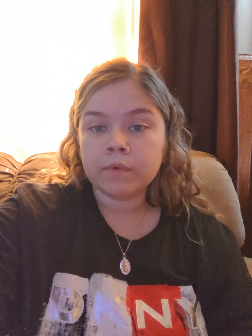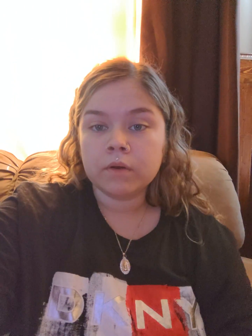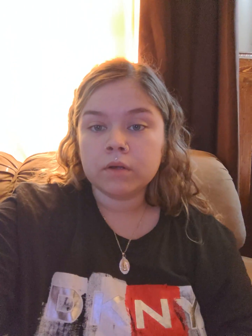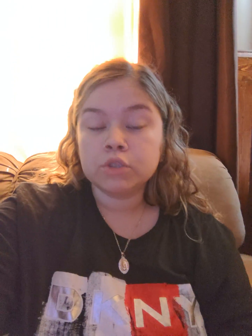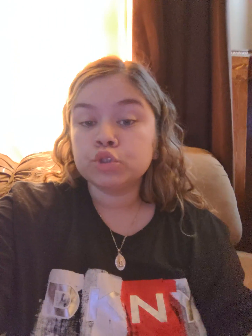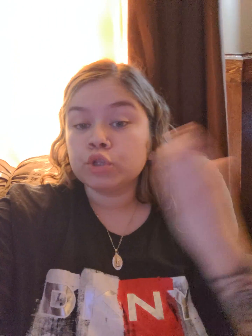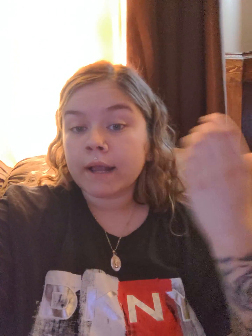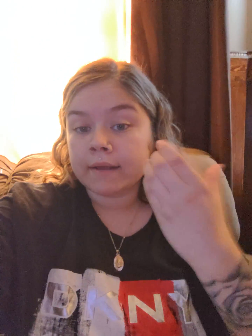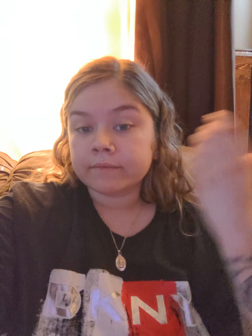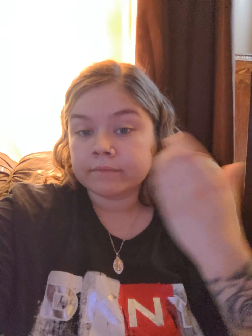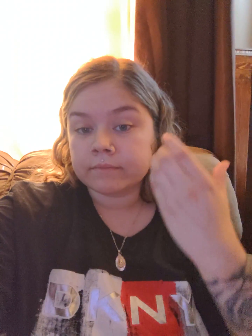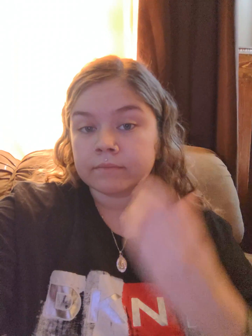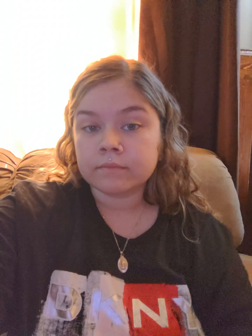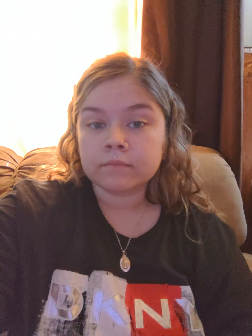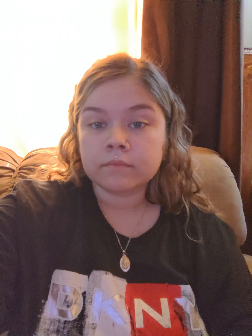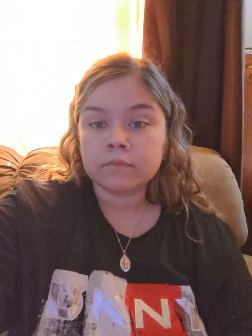shake